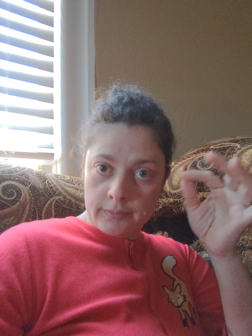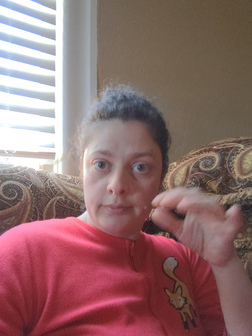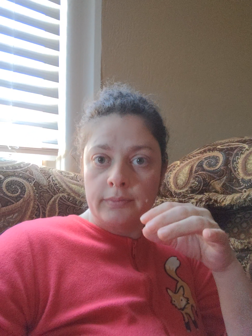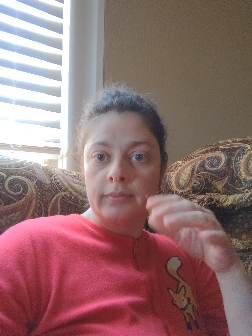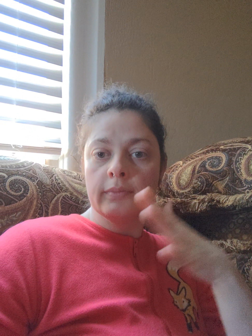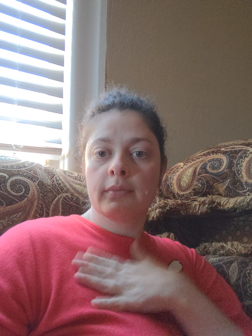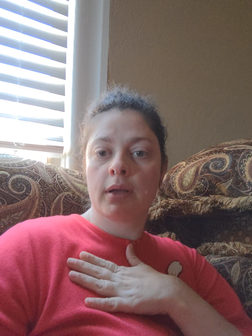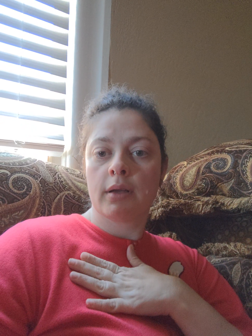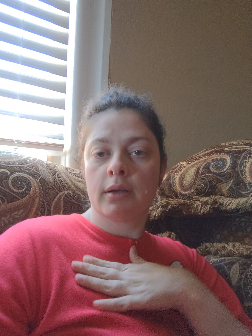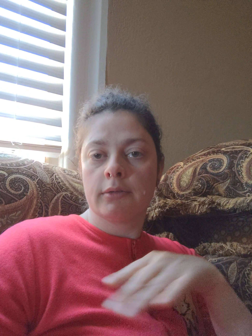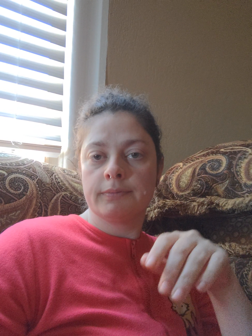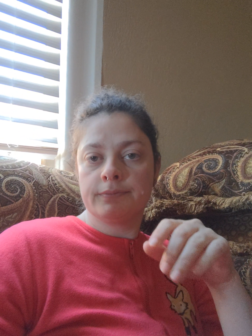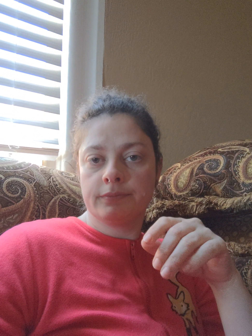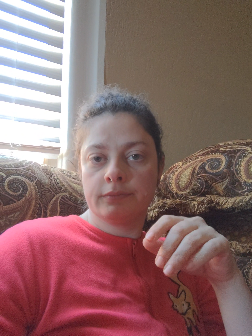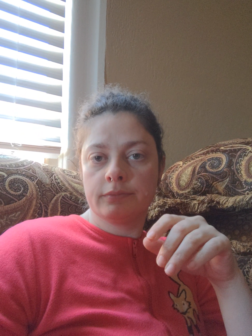my